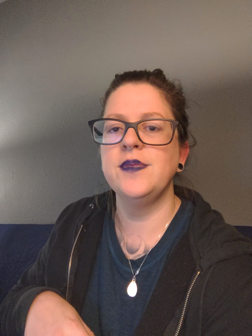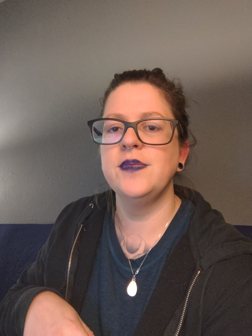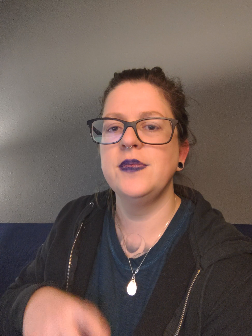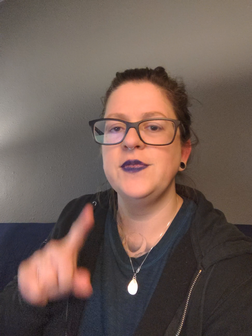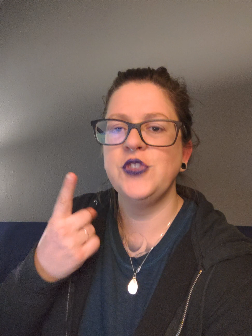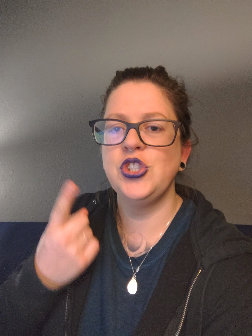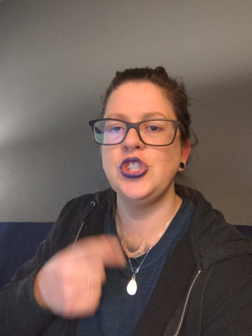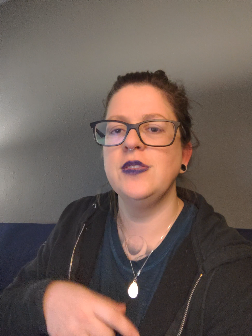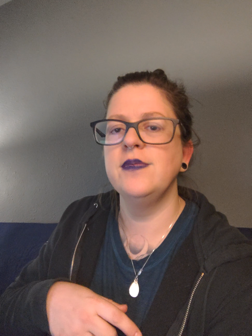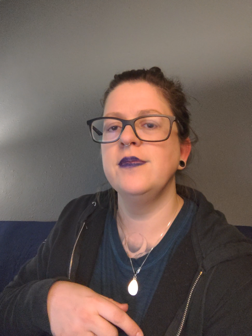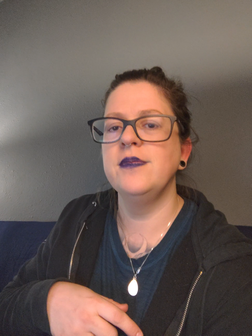first